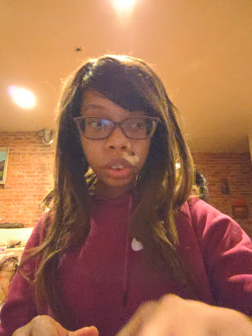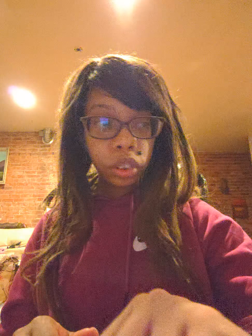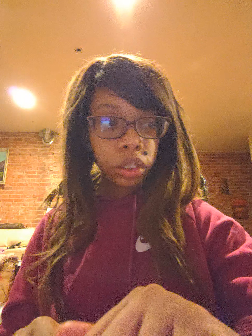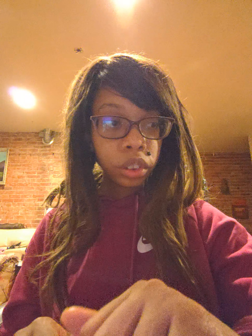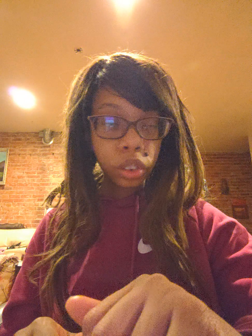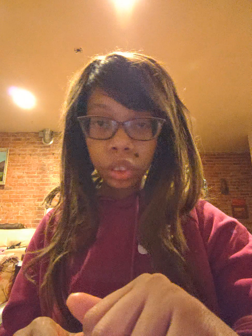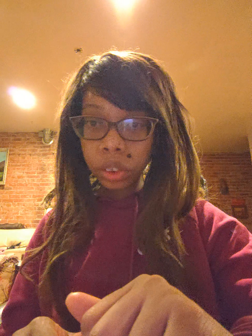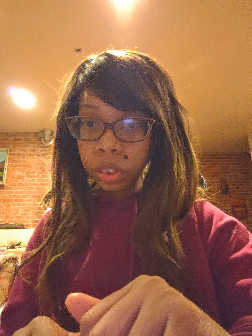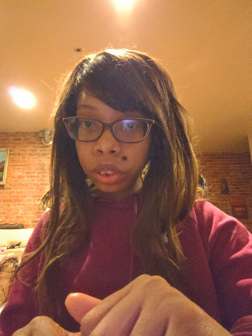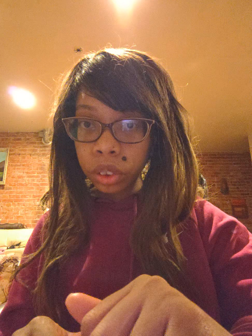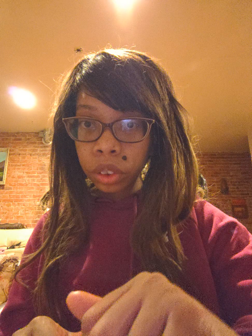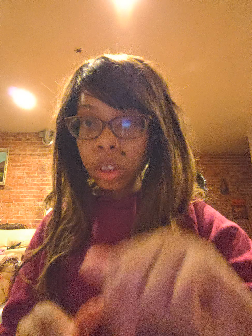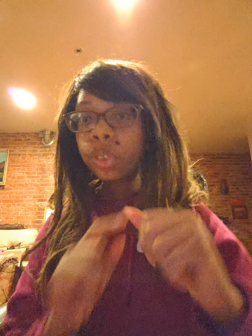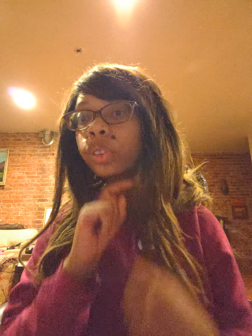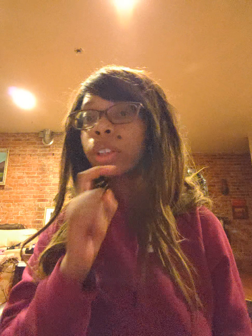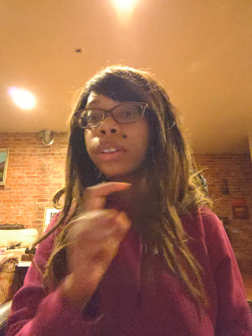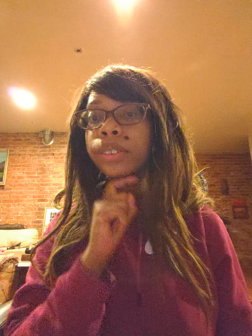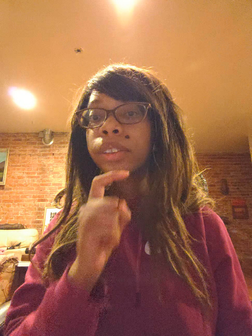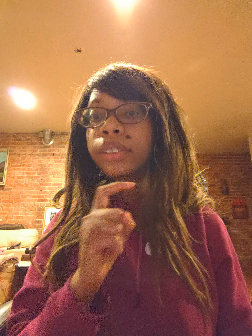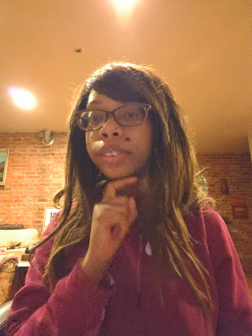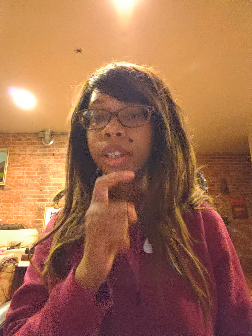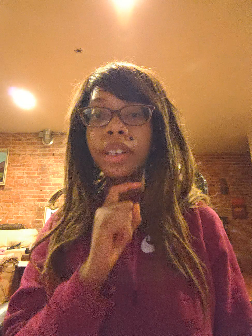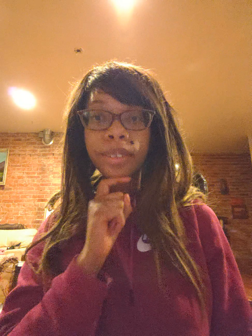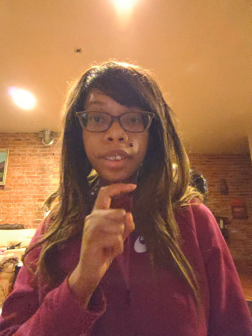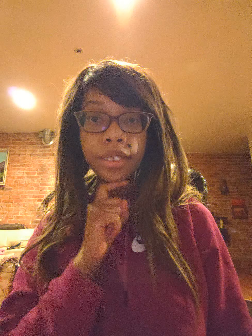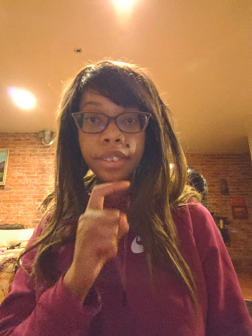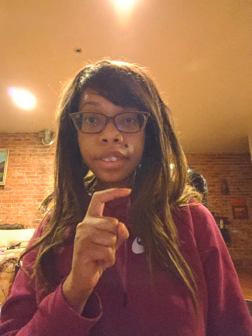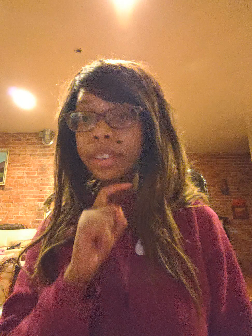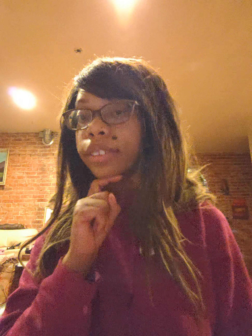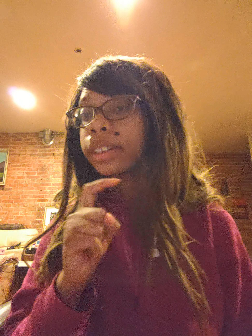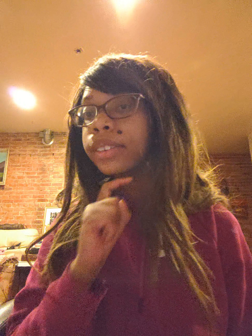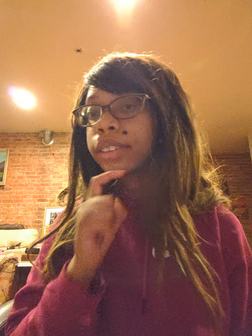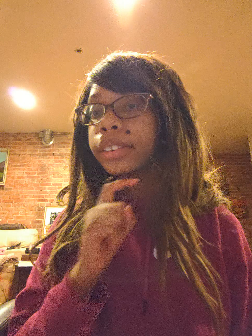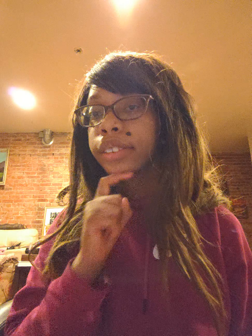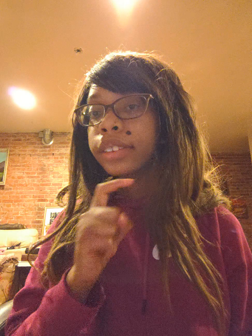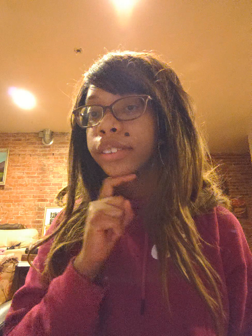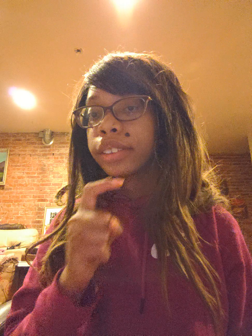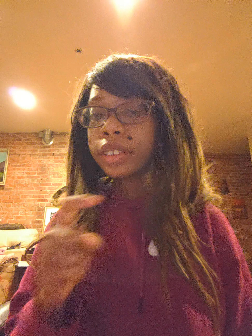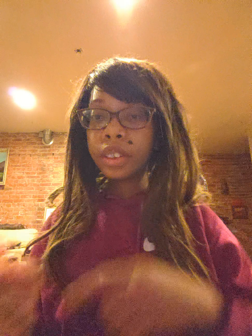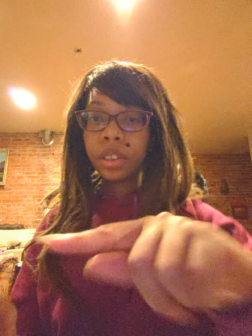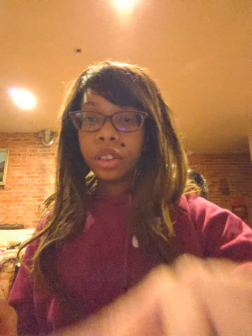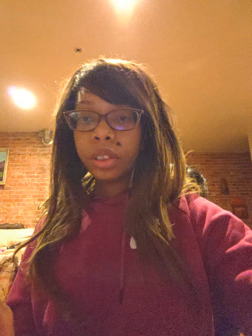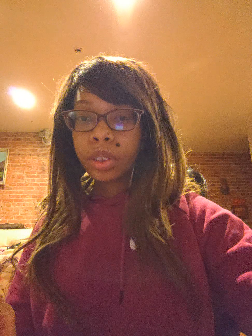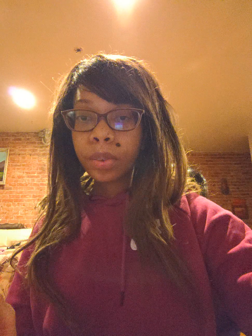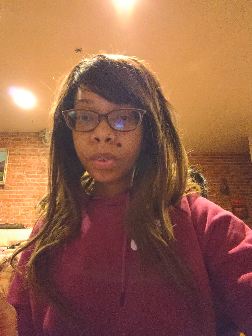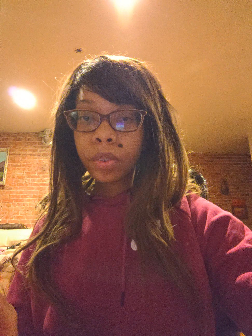garbage